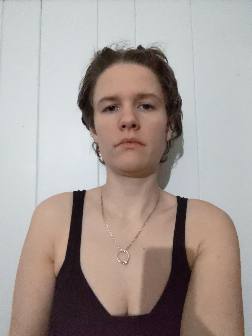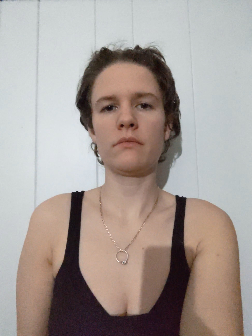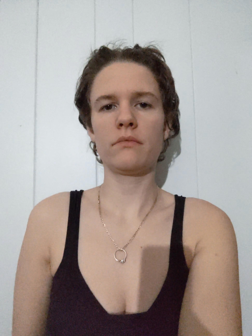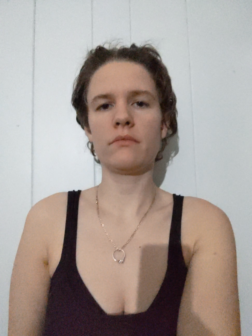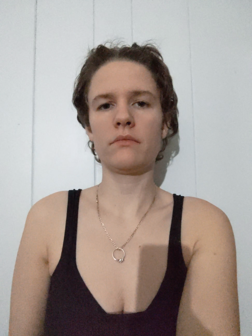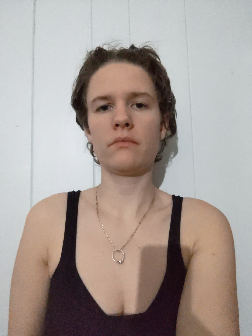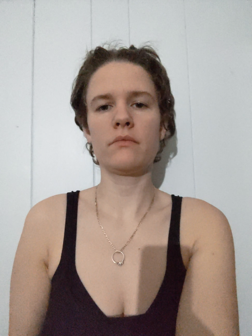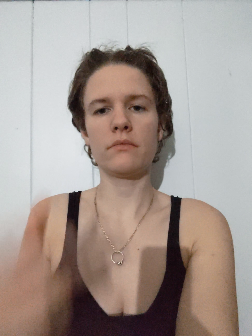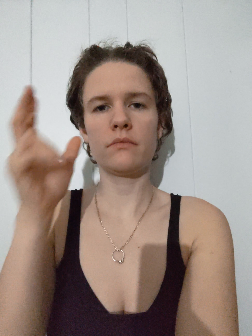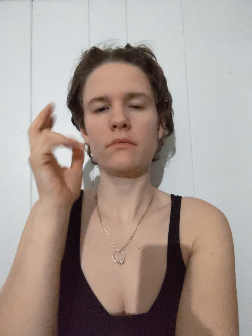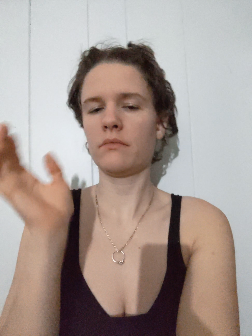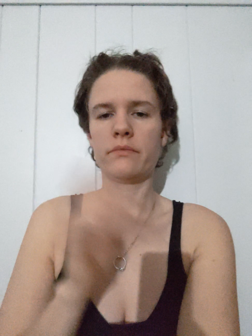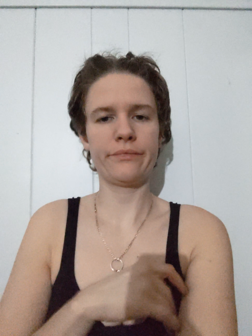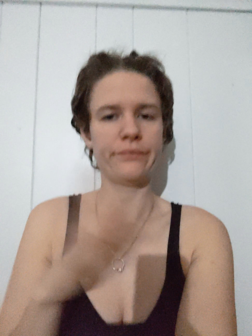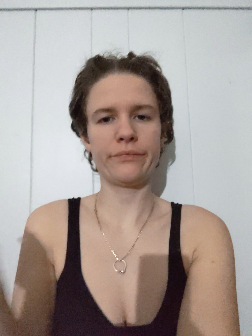hair